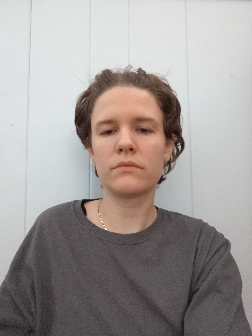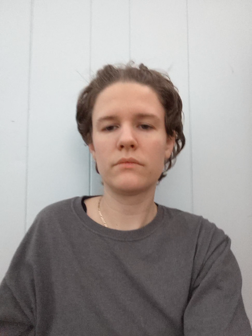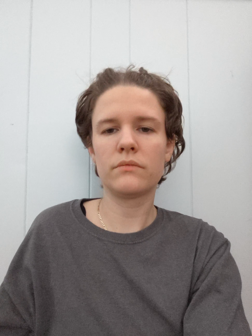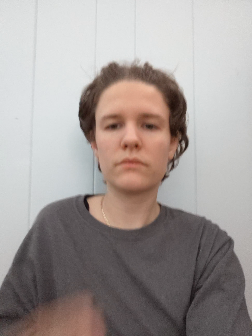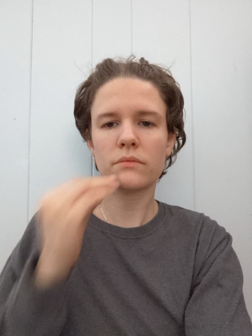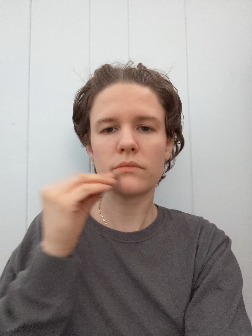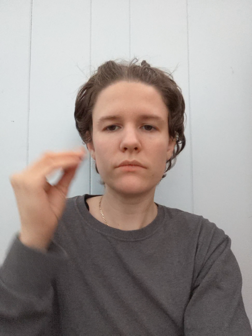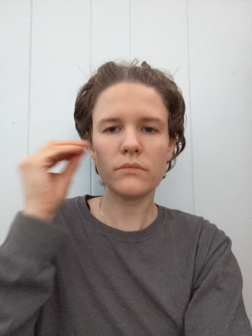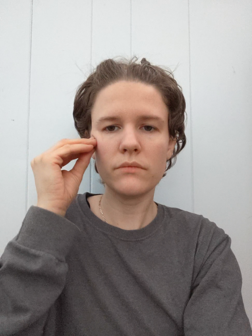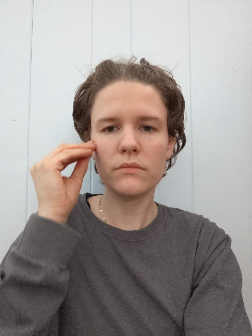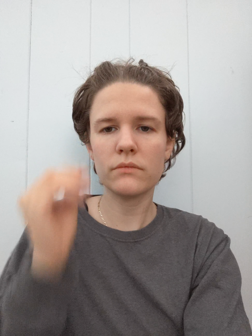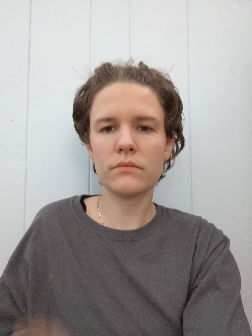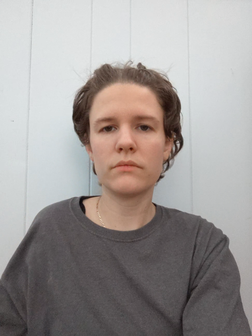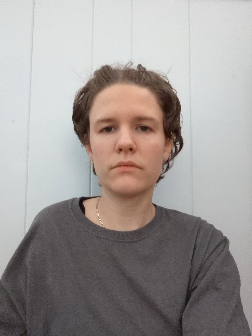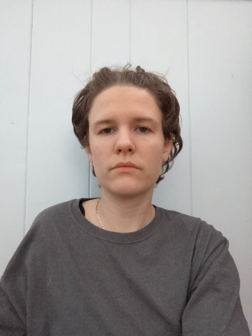home